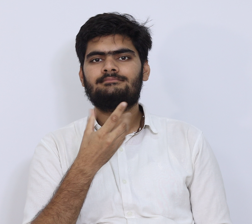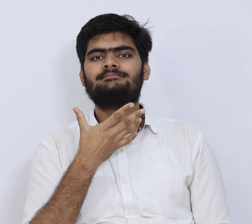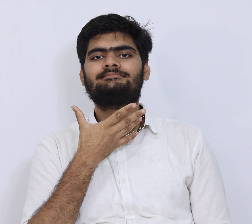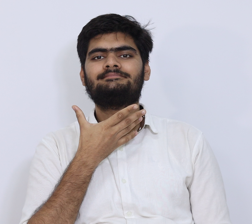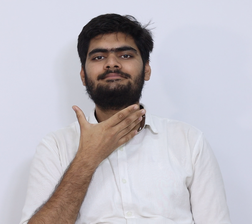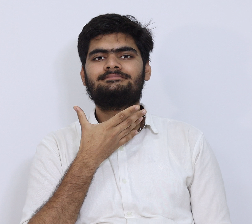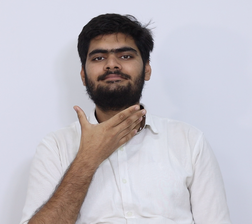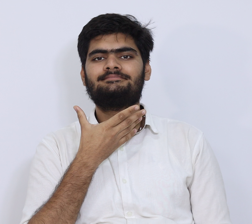glad